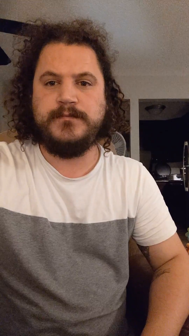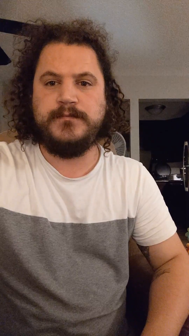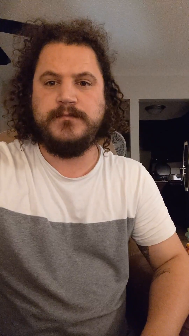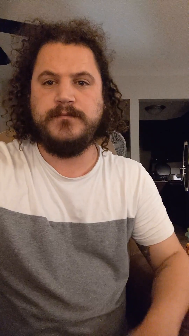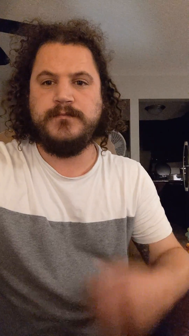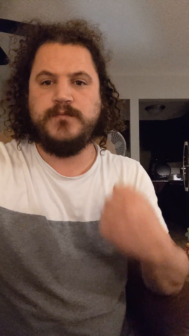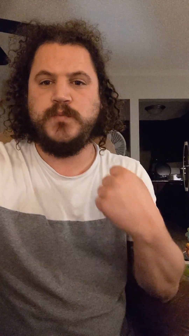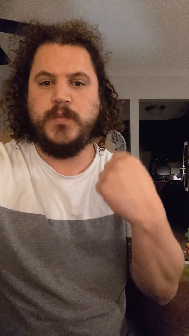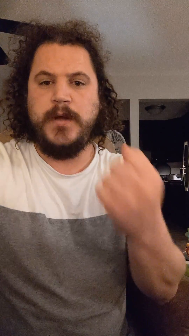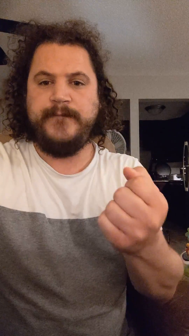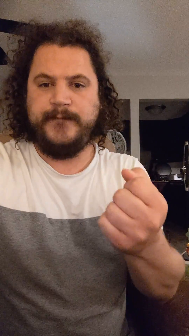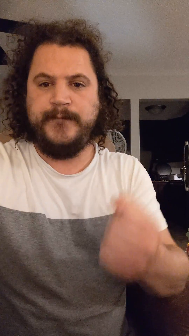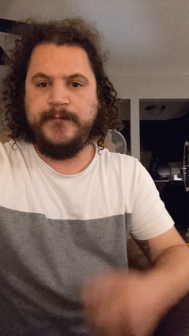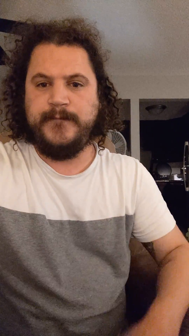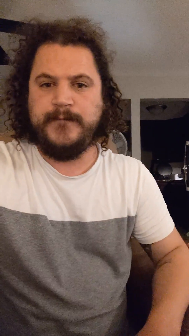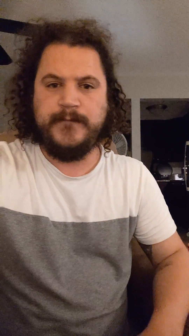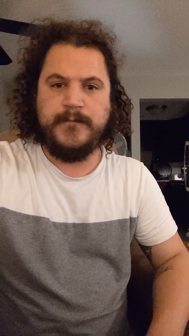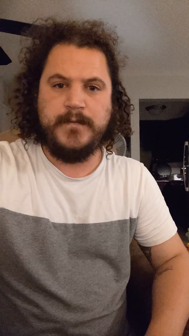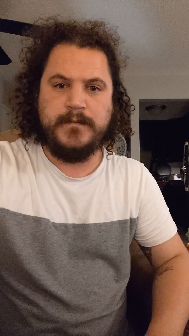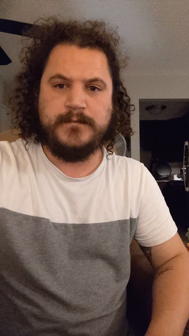drive